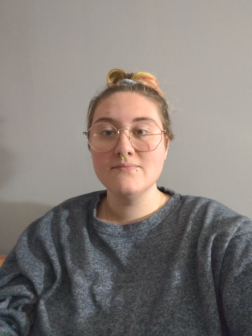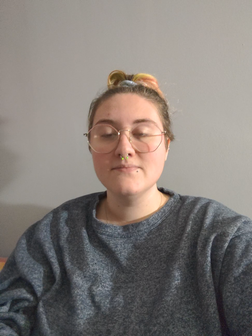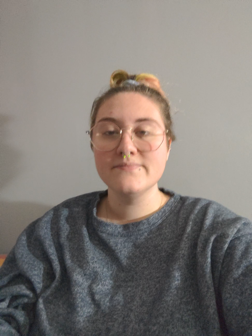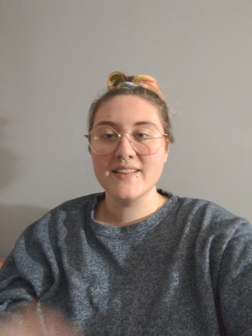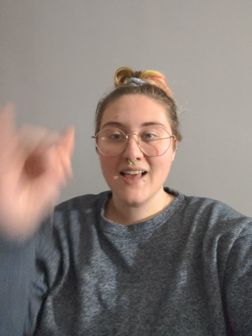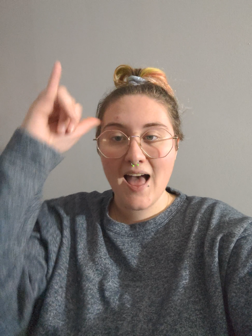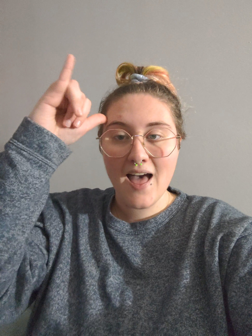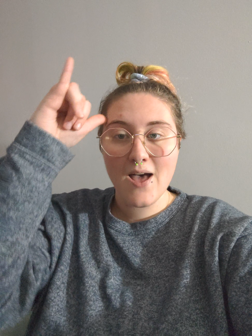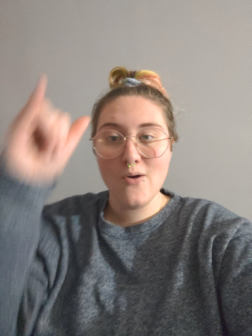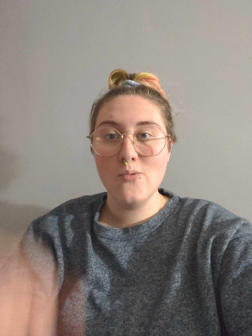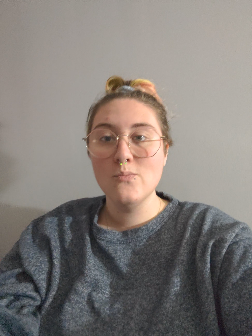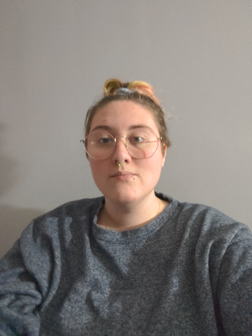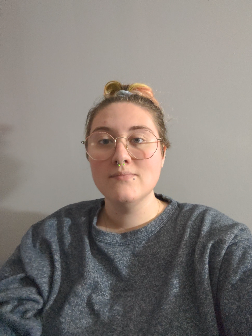cow